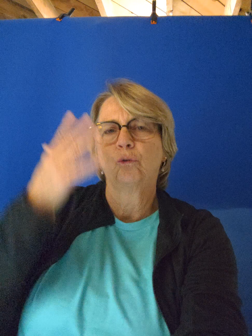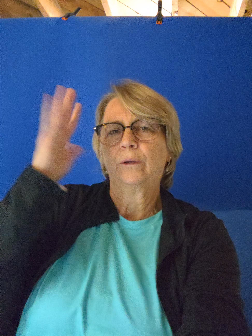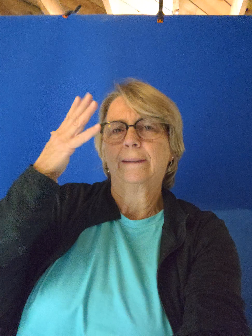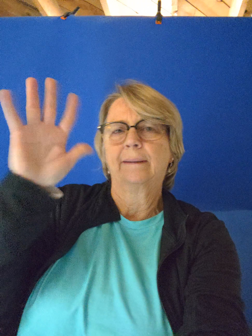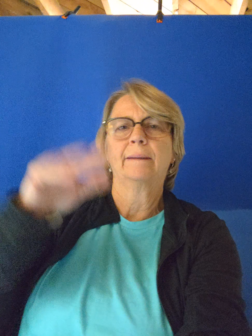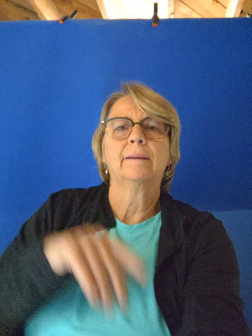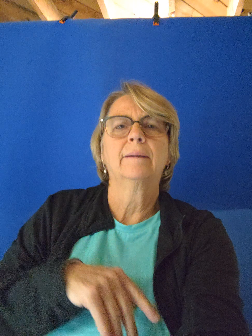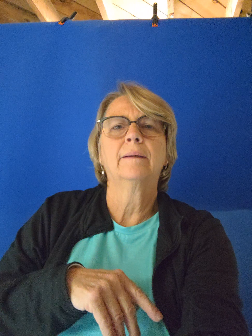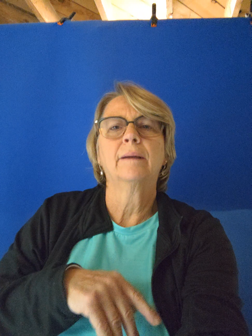tree